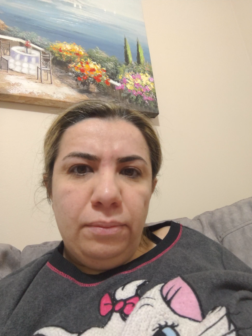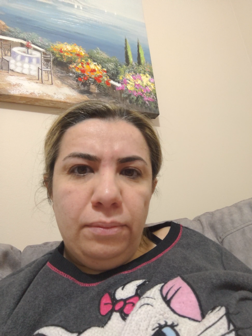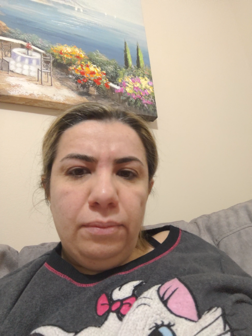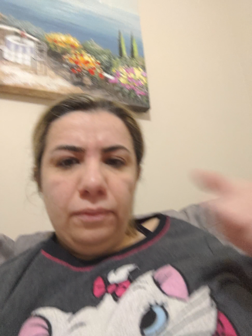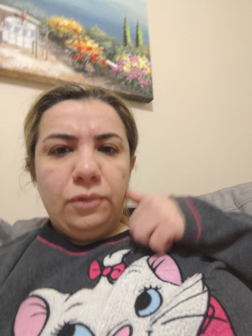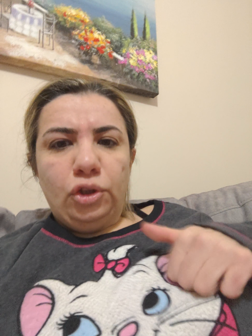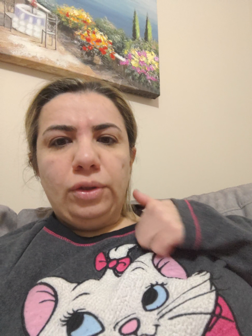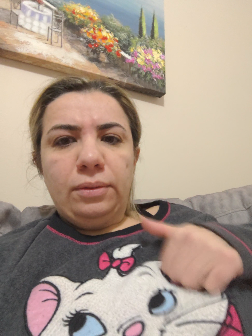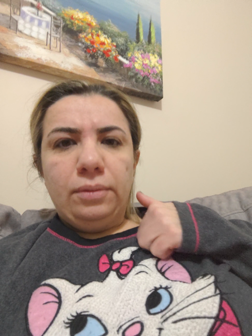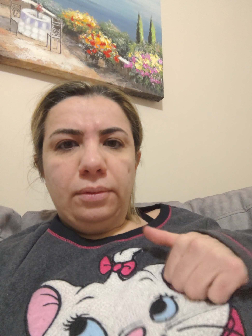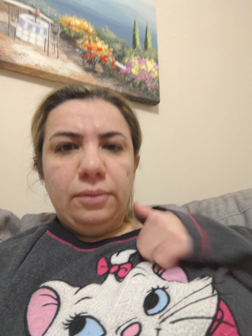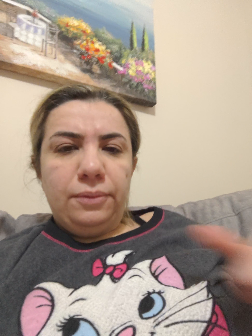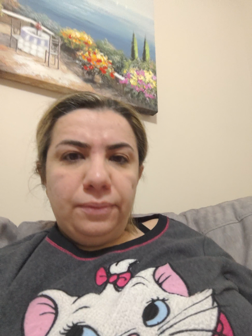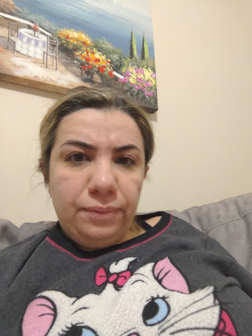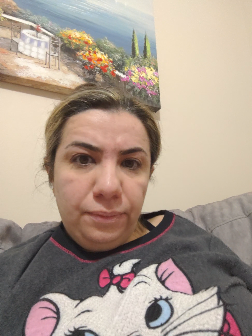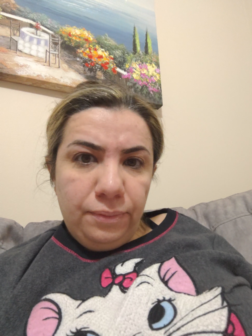bath